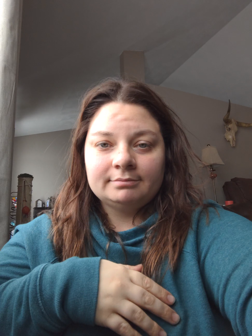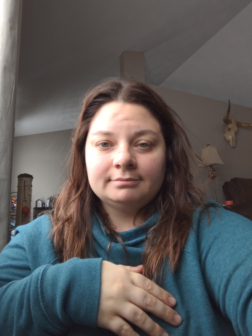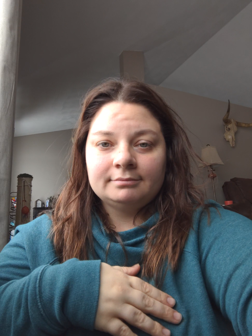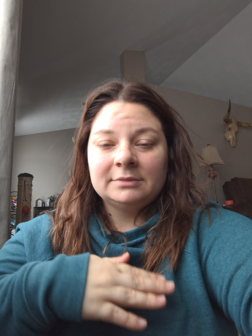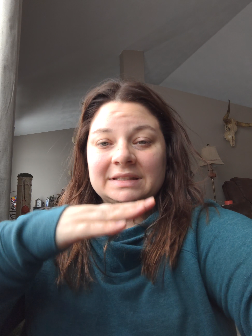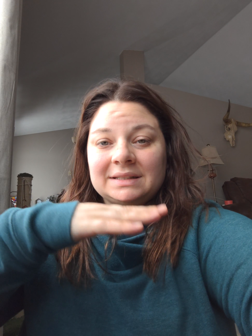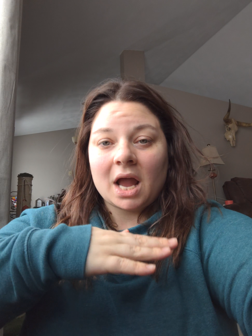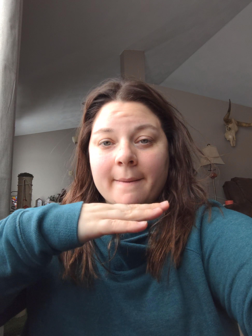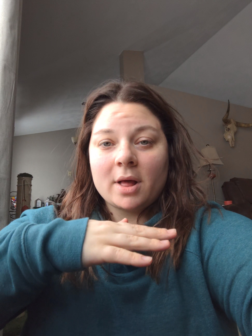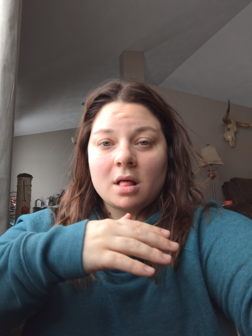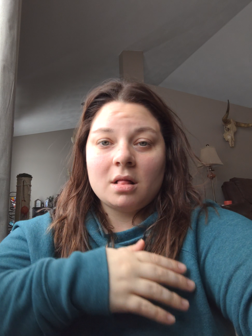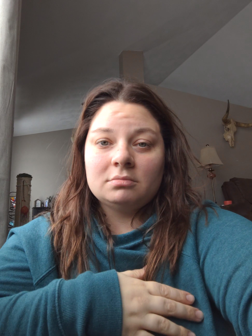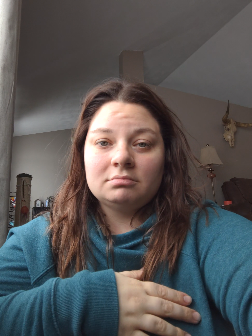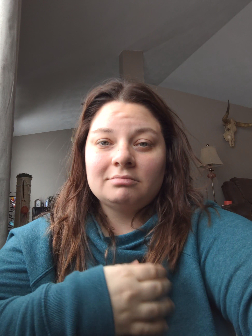table